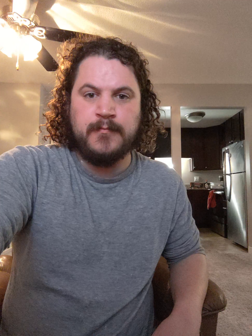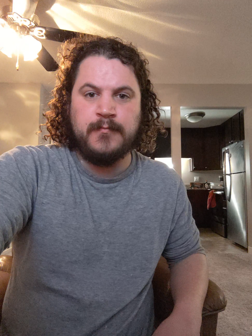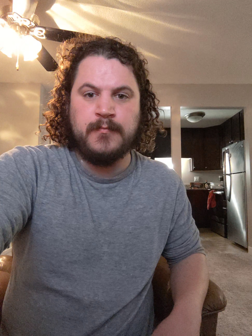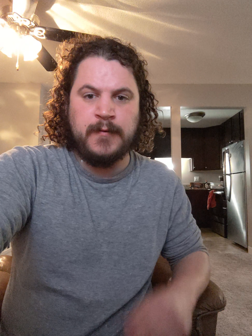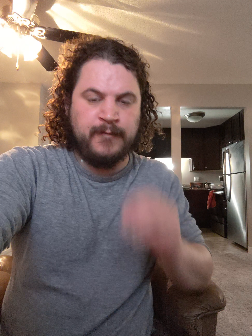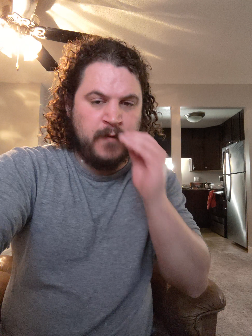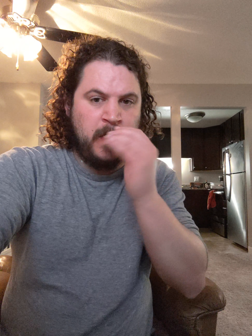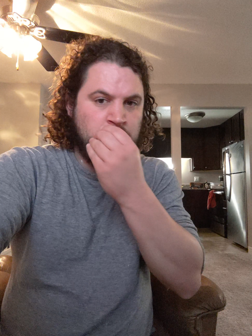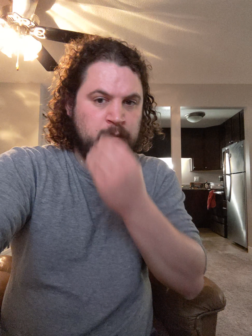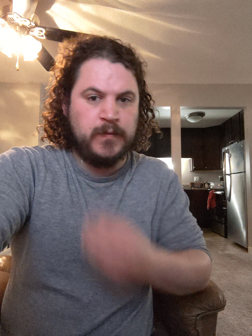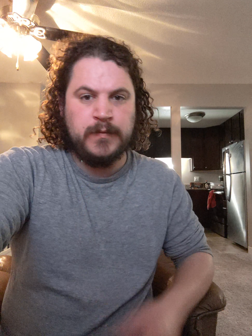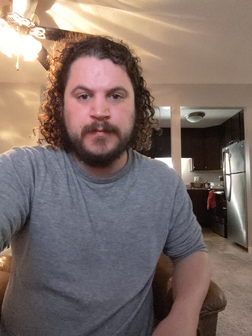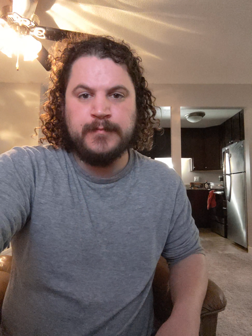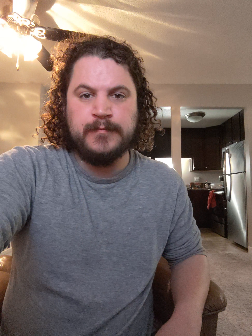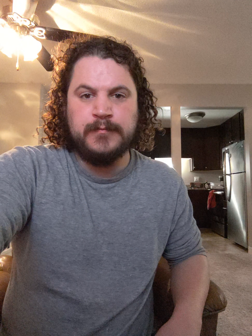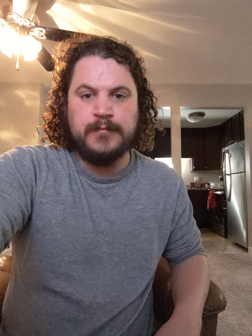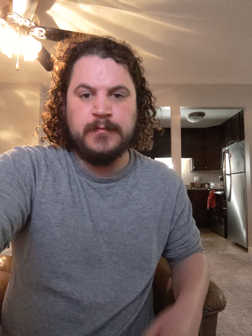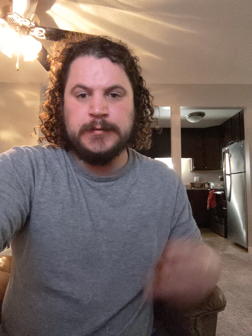flower